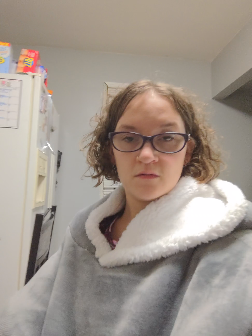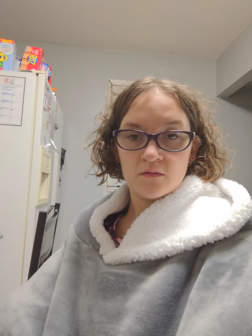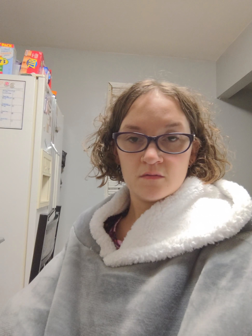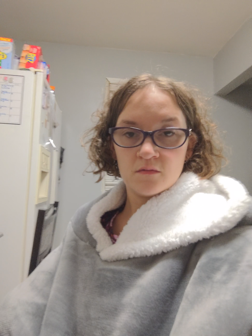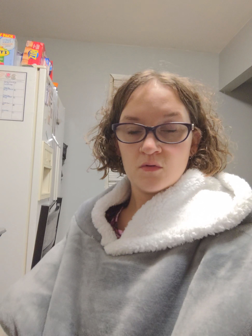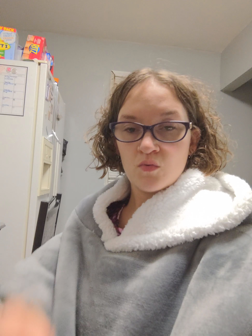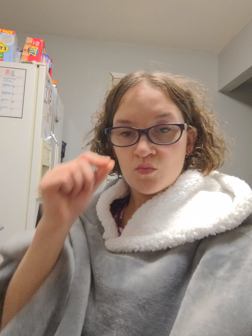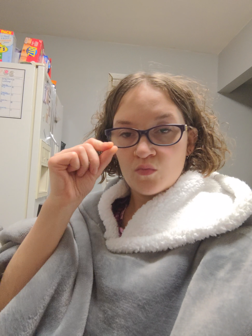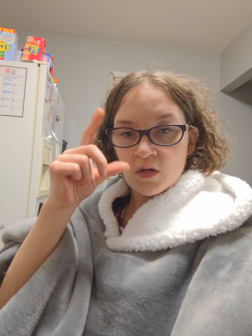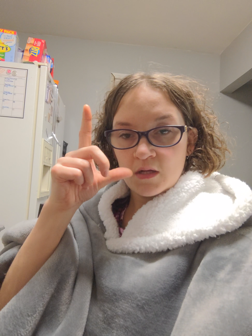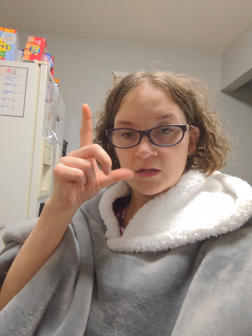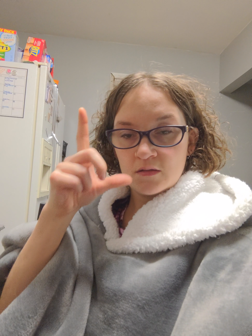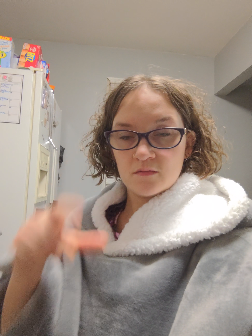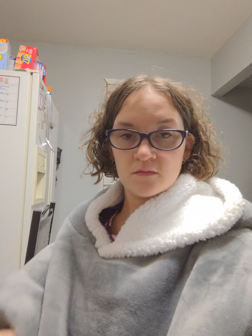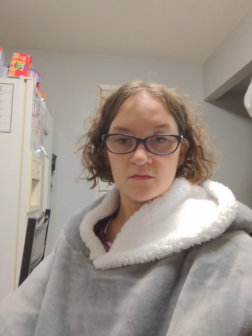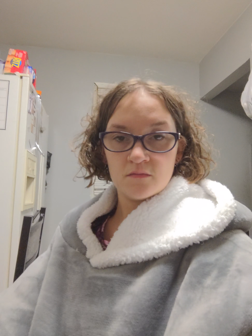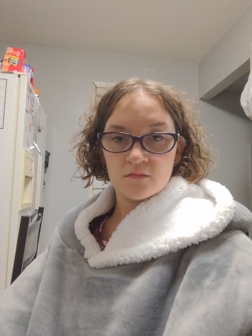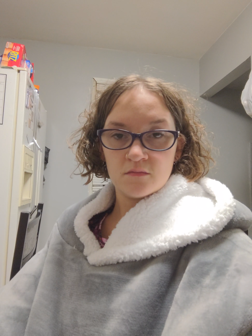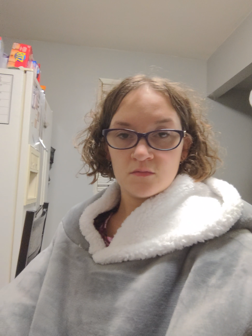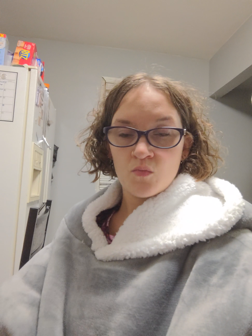wake